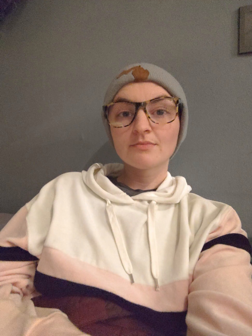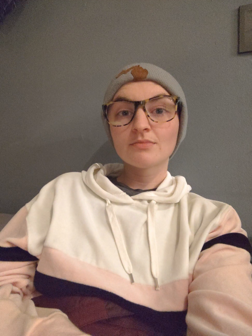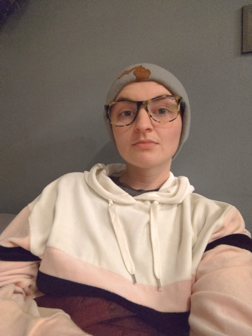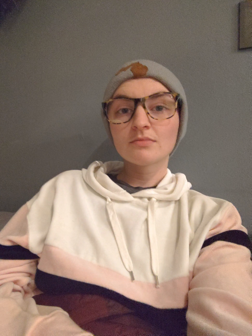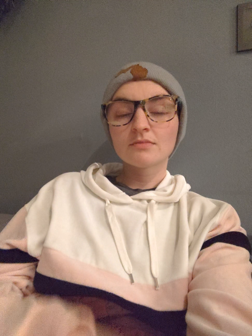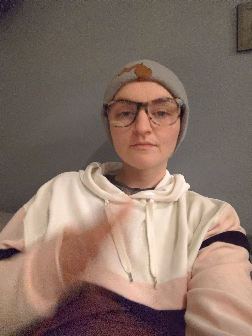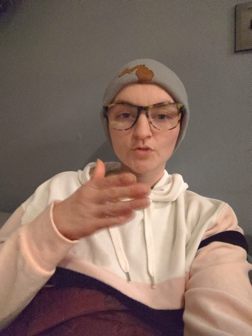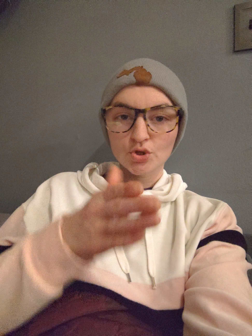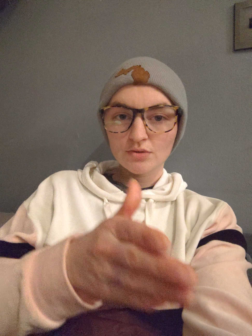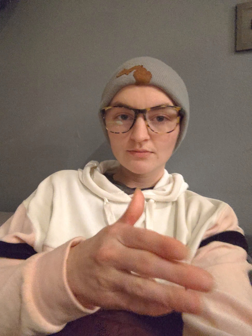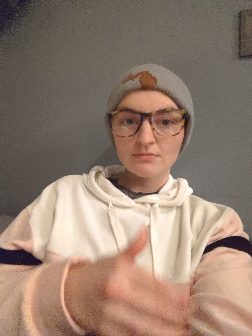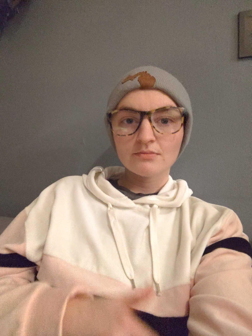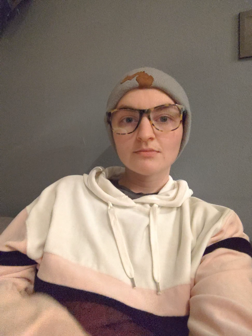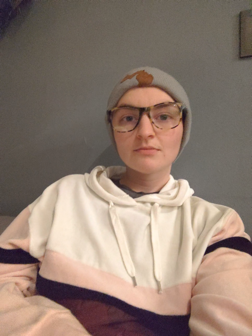fish